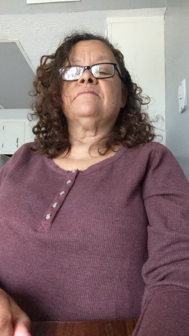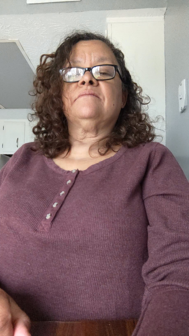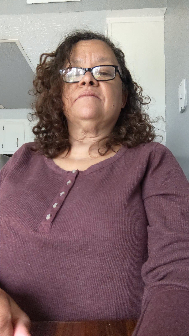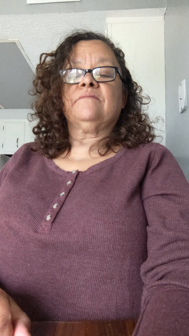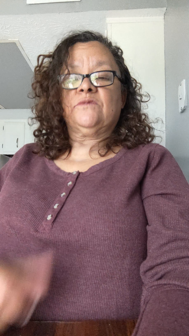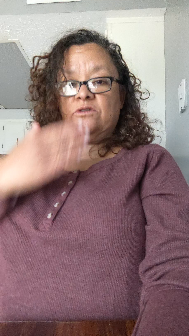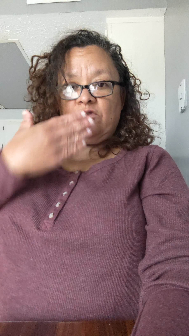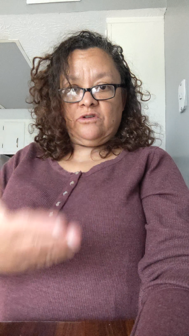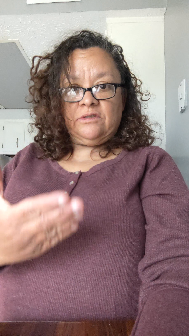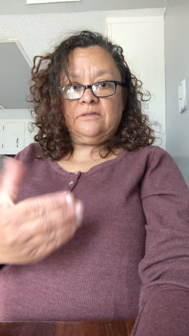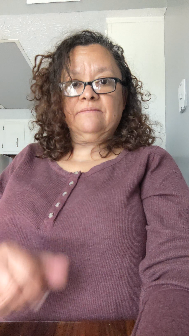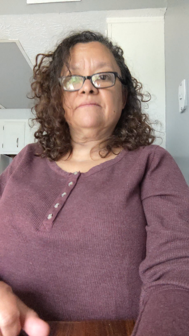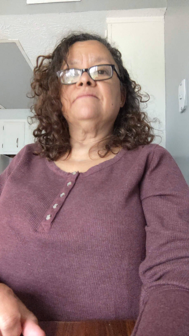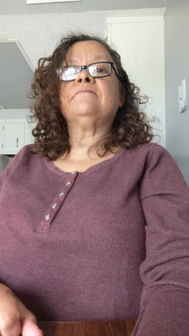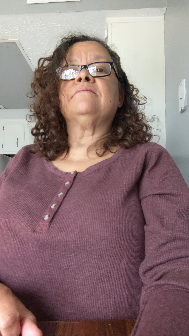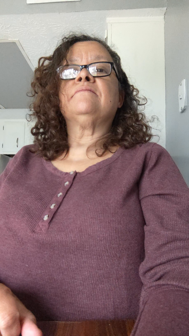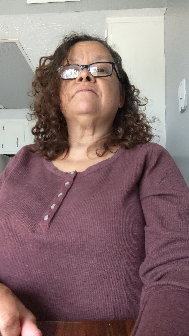good